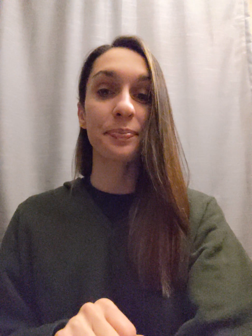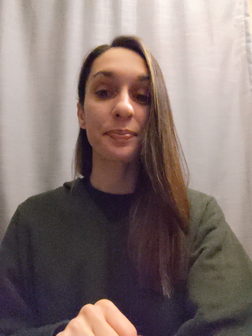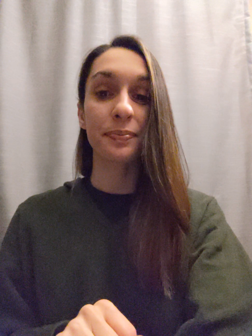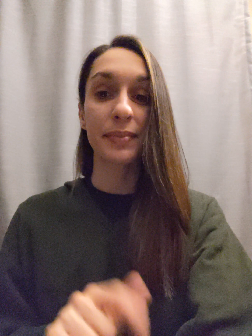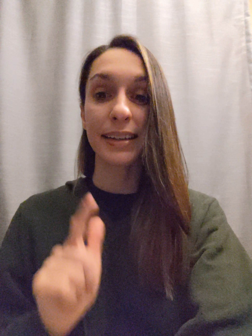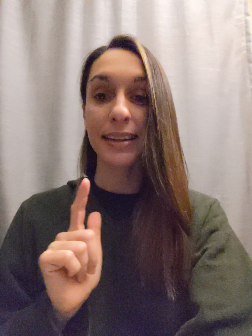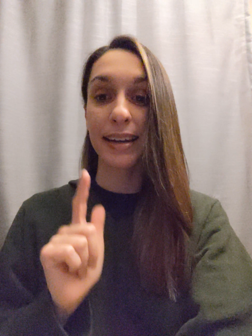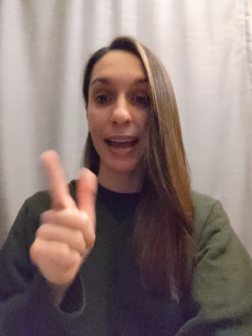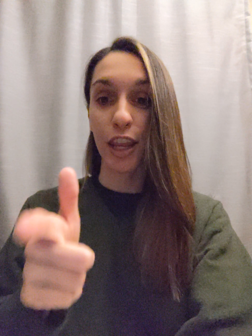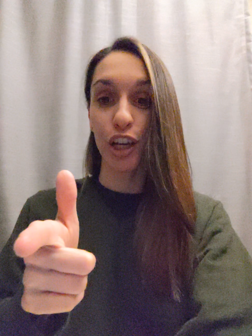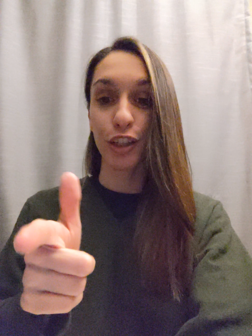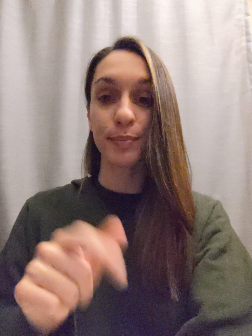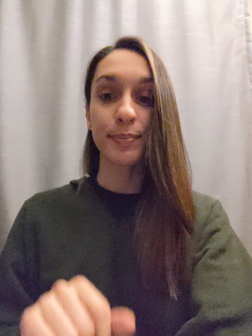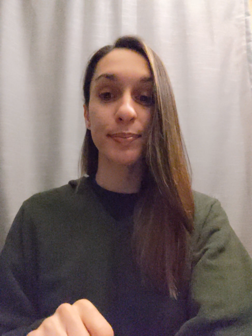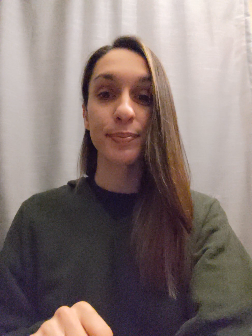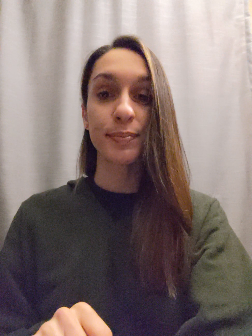later